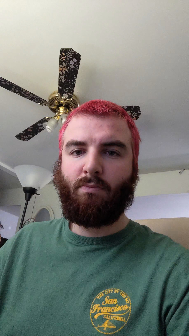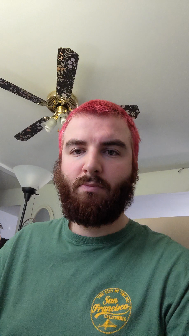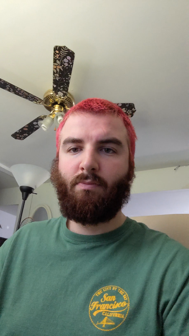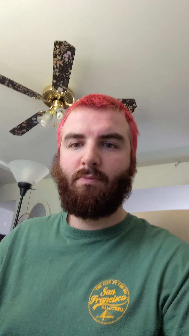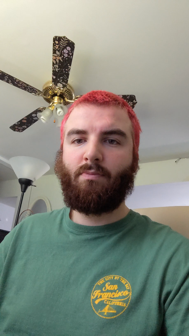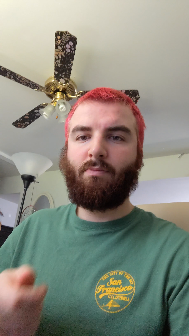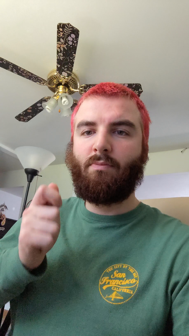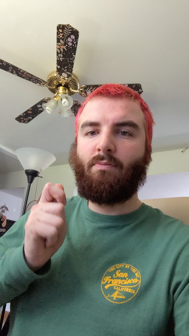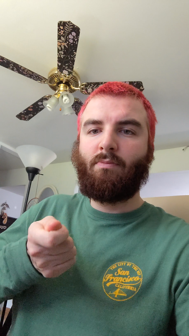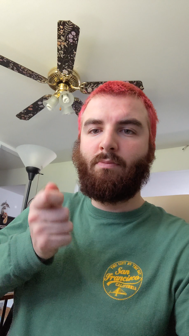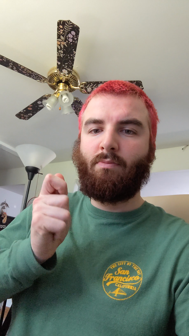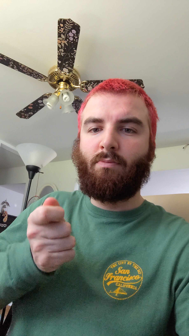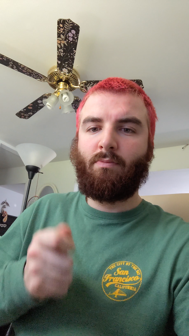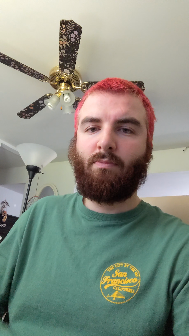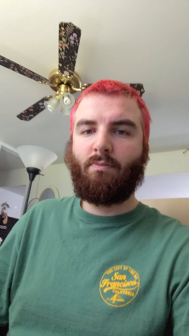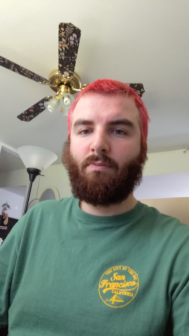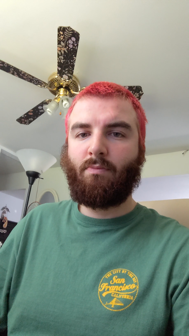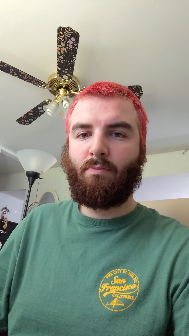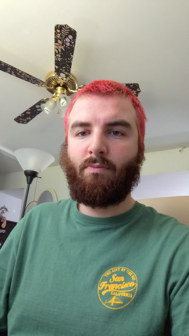cart